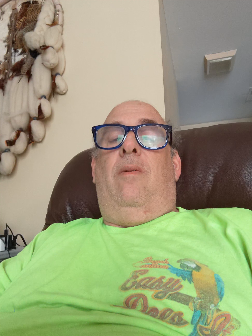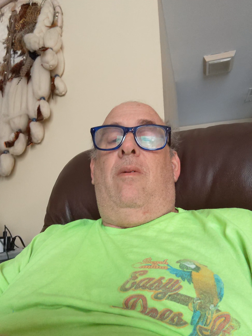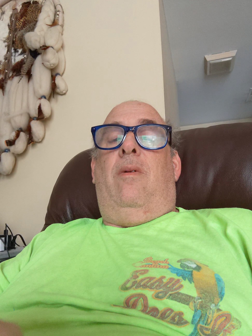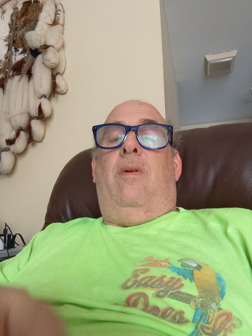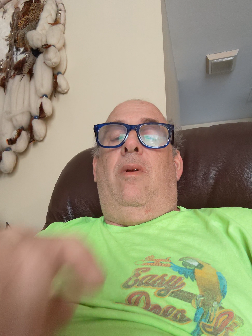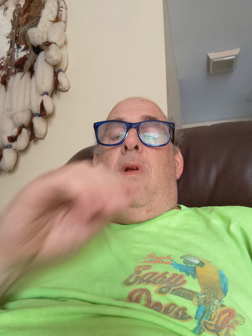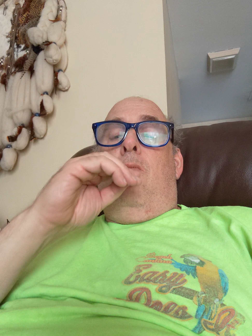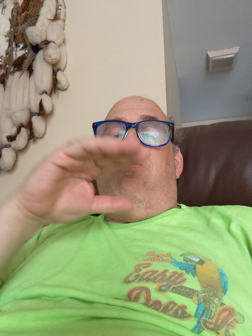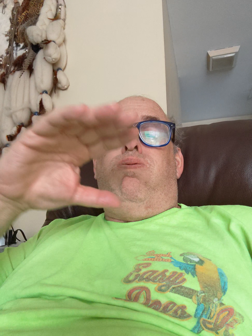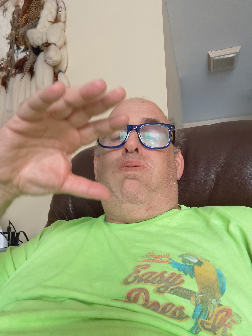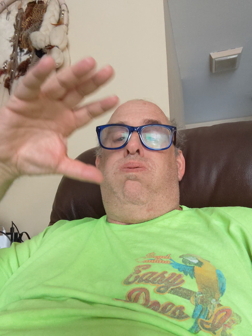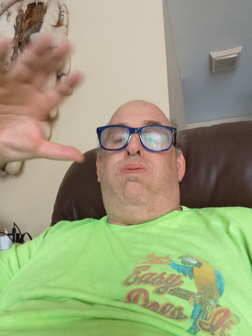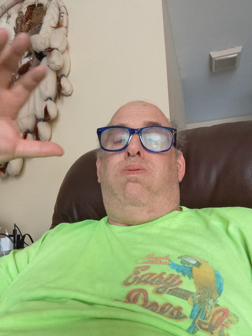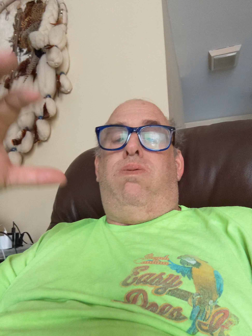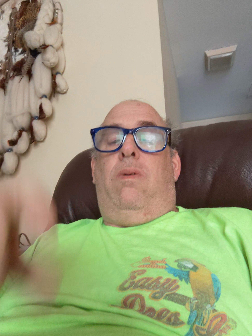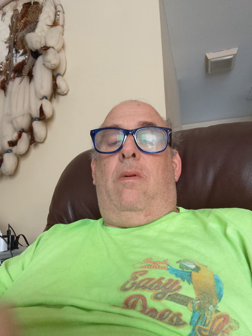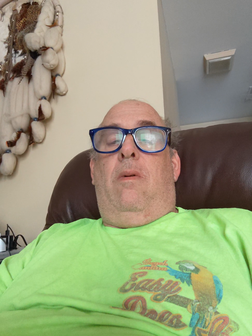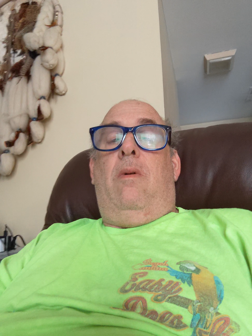balloon